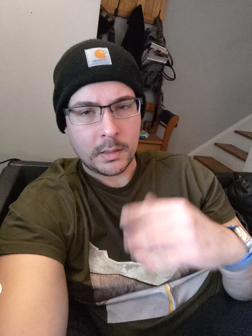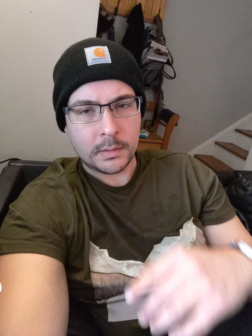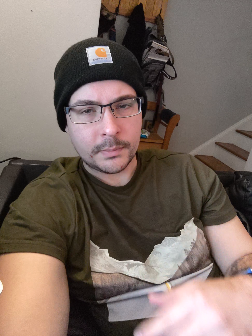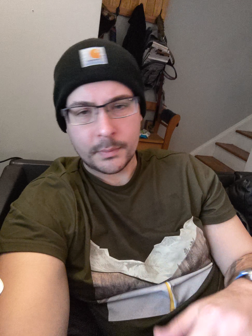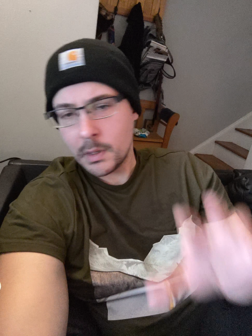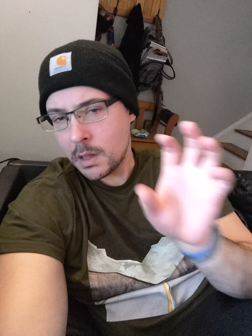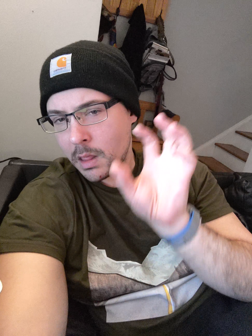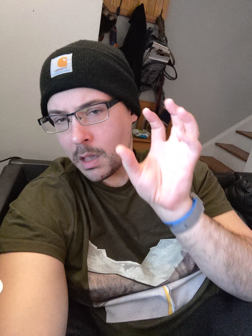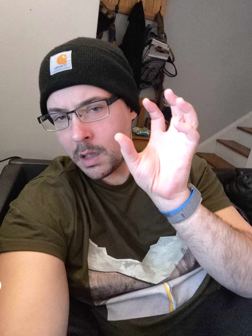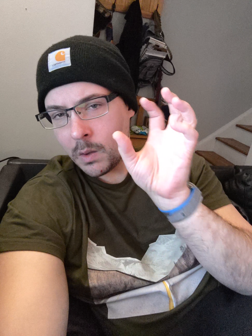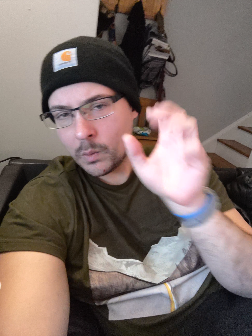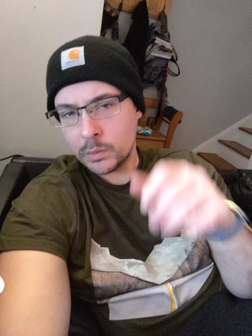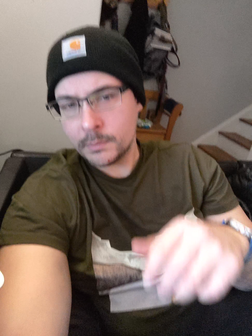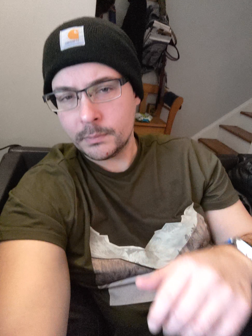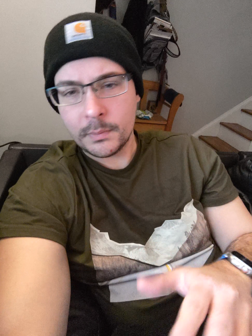cloud